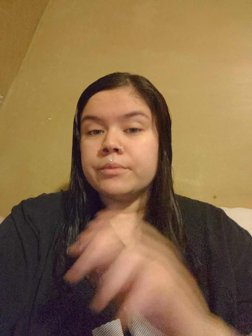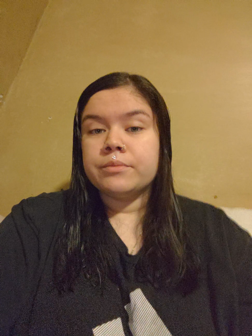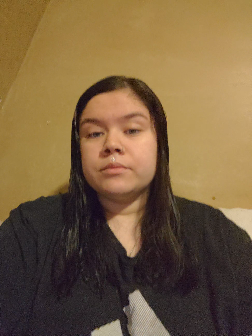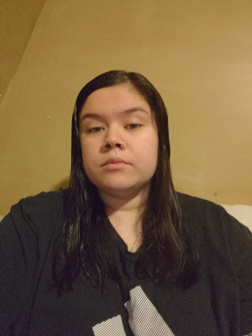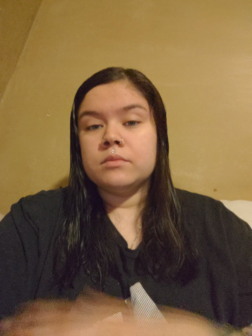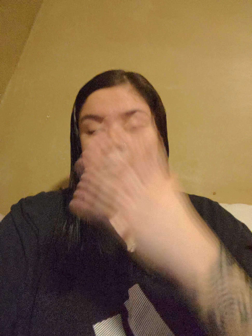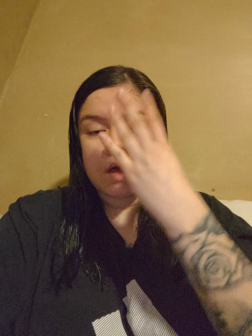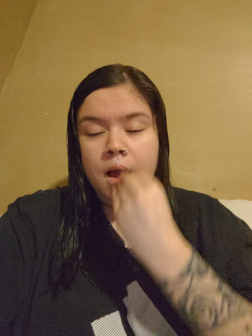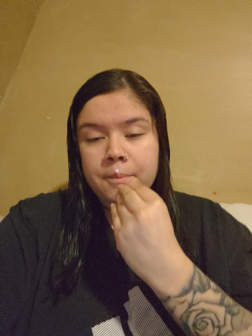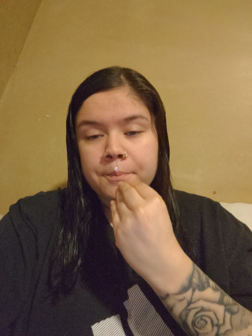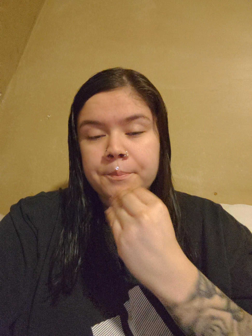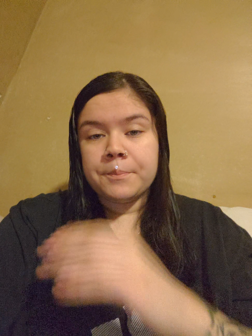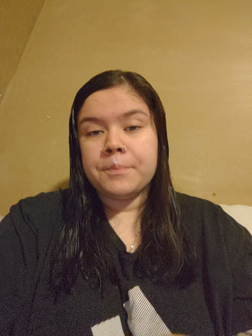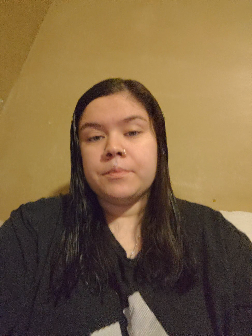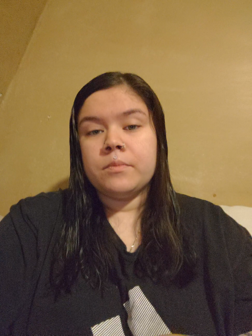nap